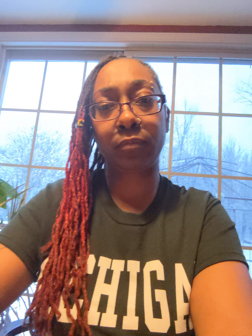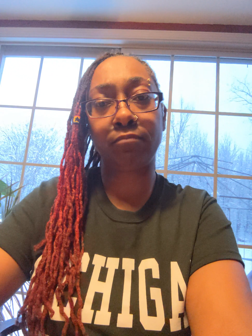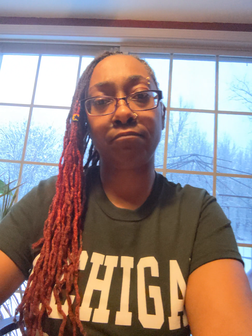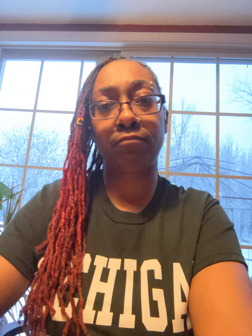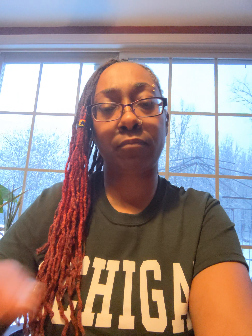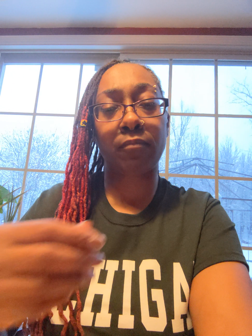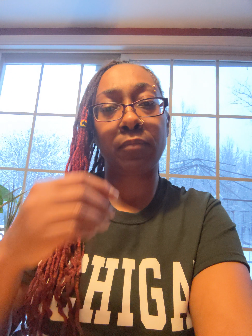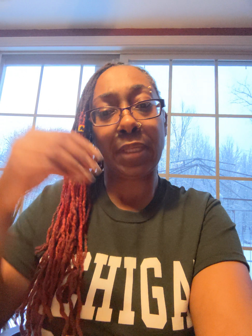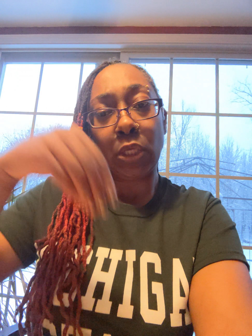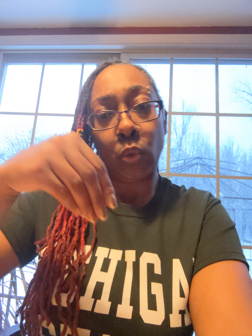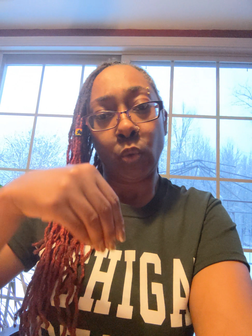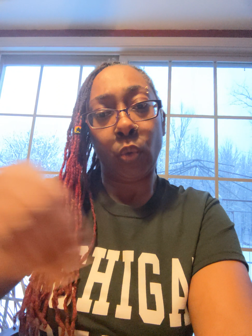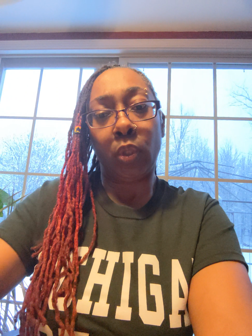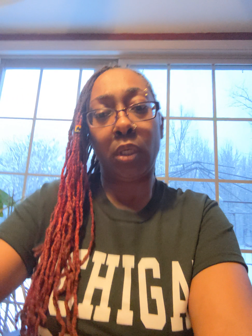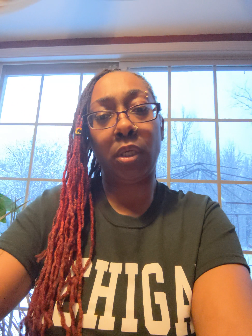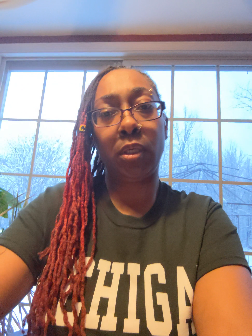into